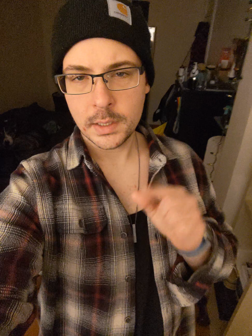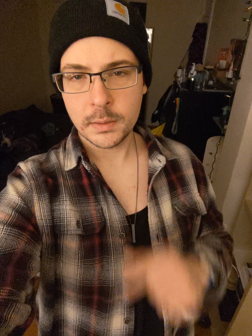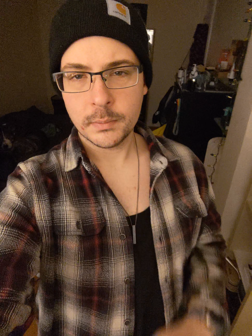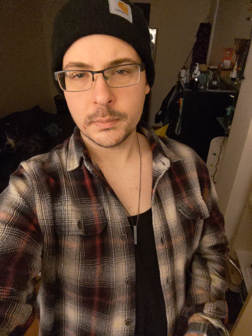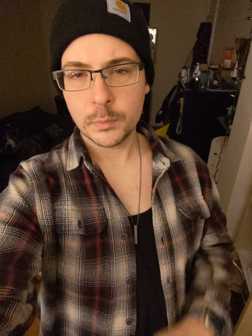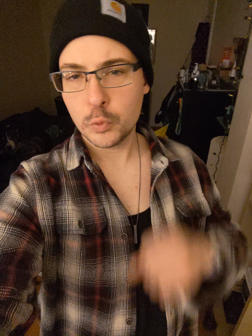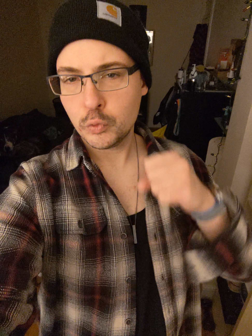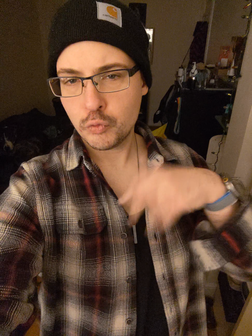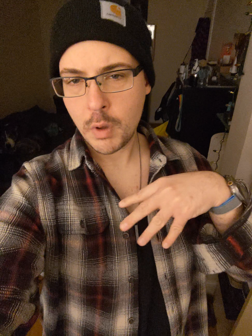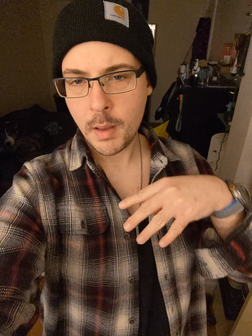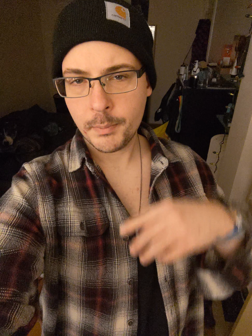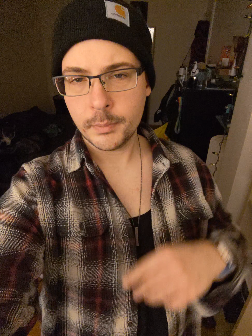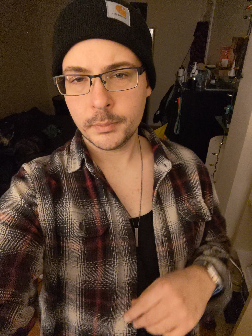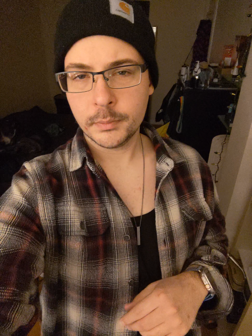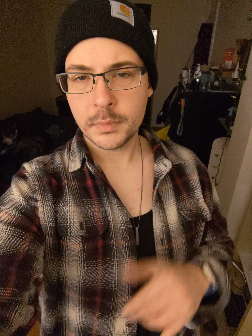drop